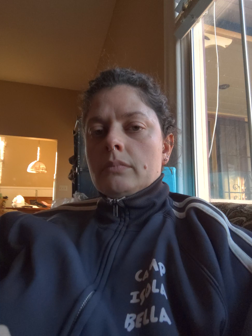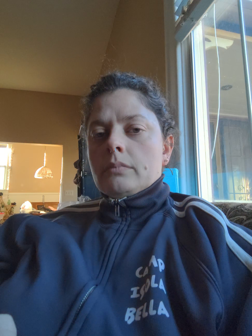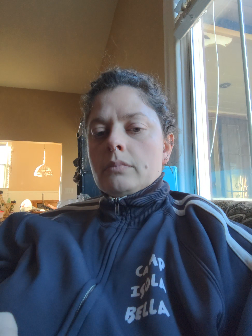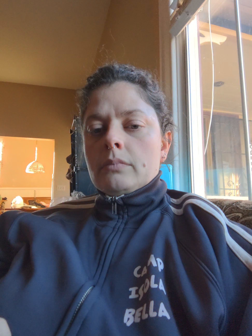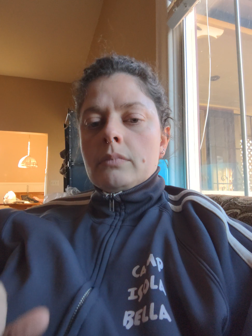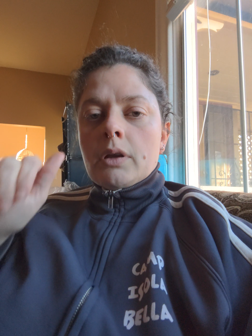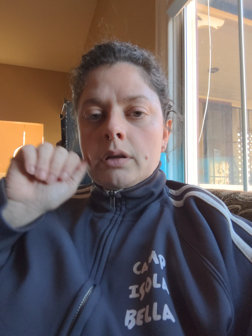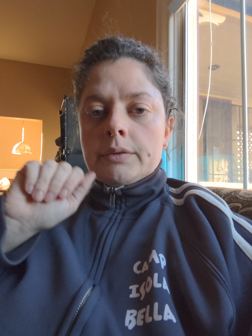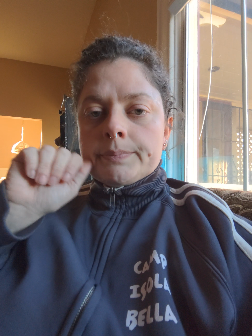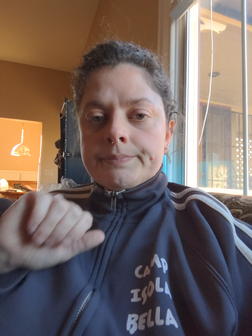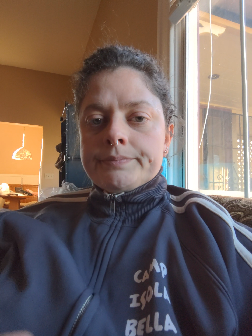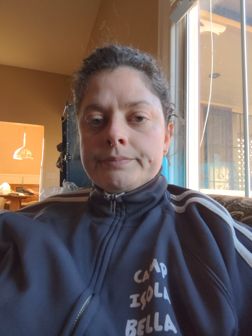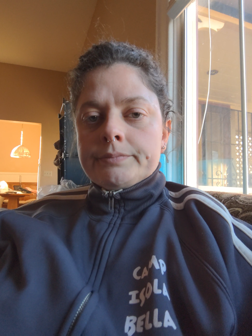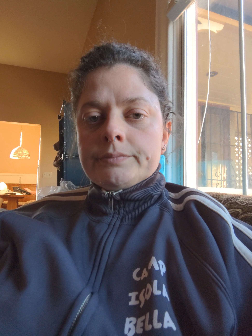aunt